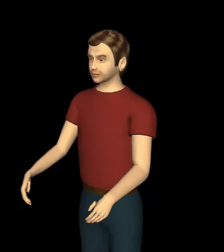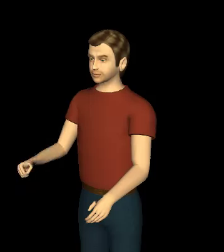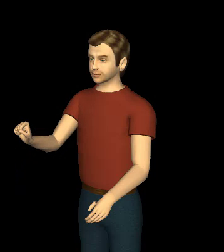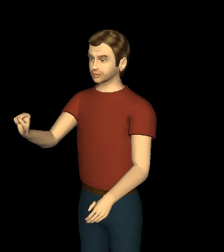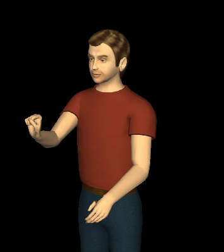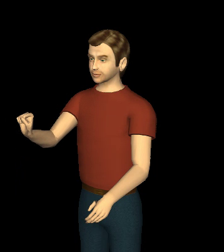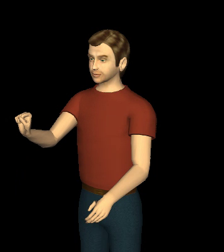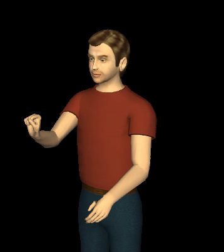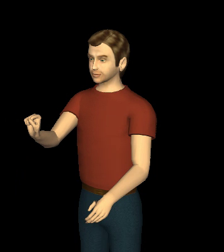أخت